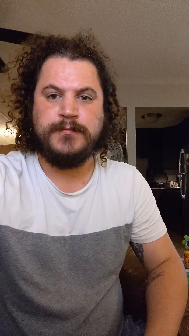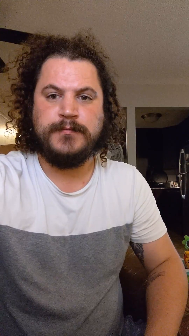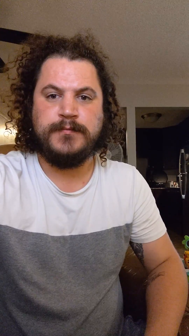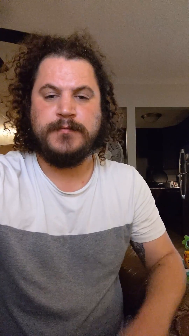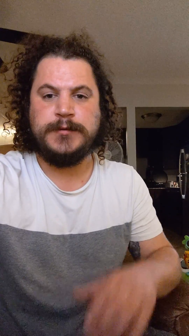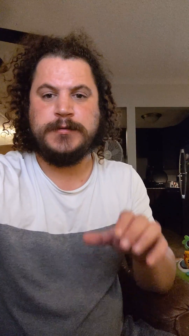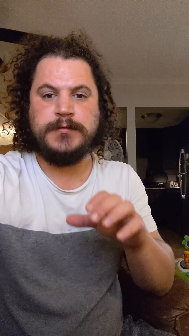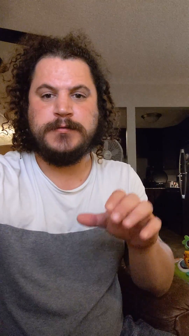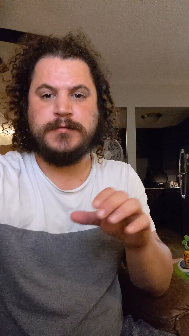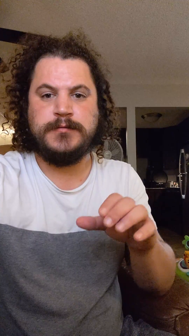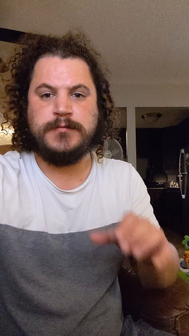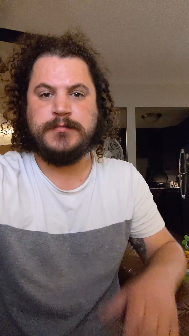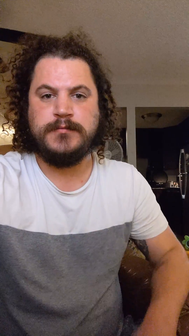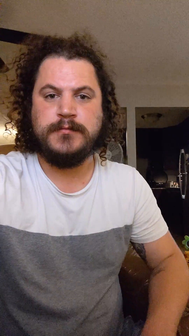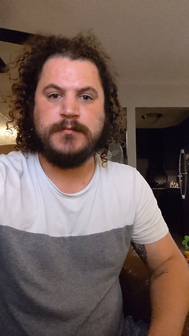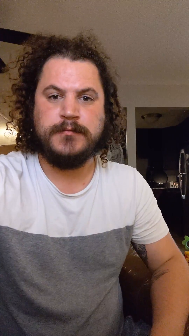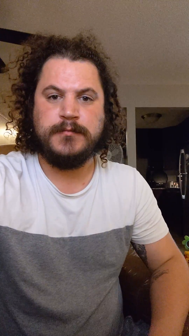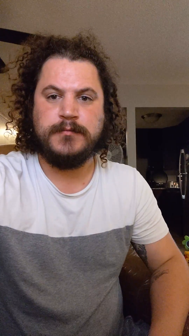does